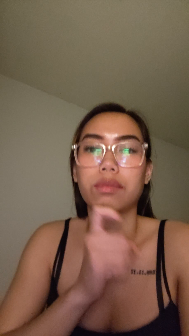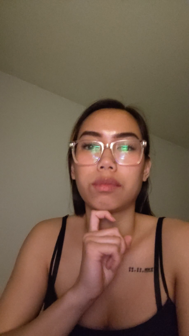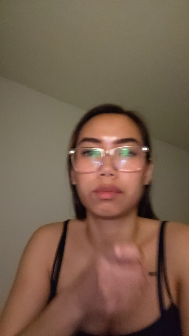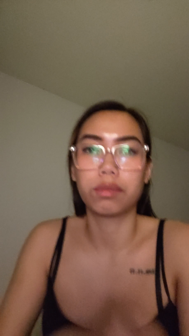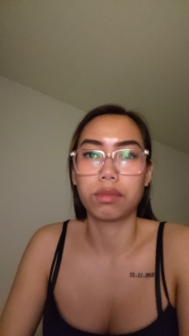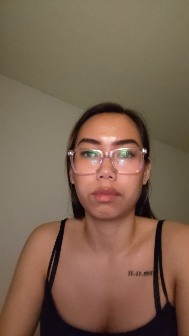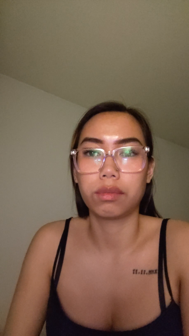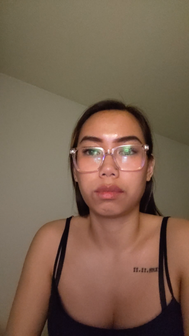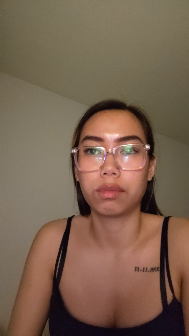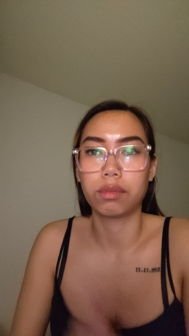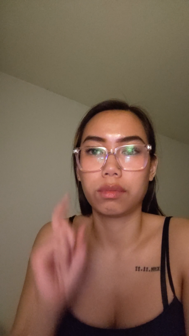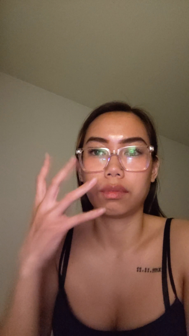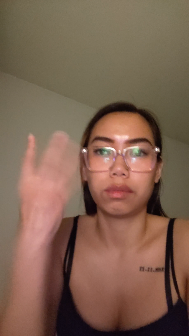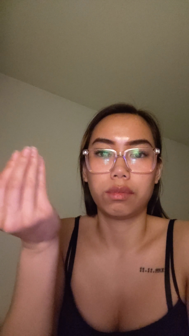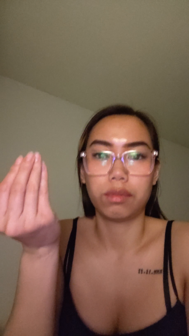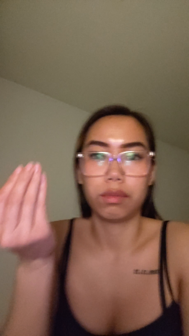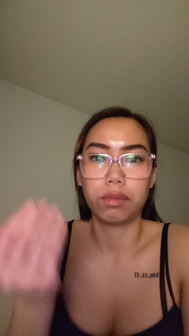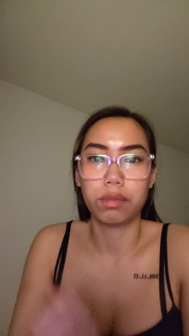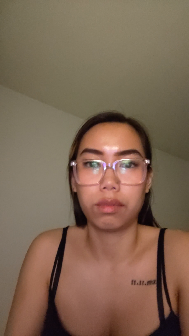going to